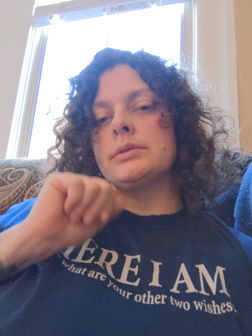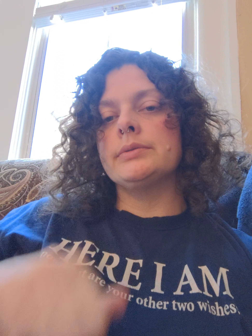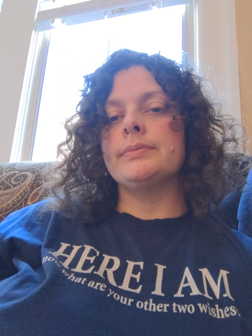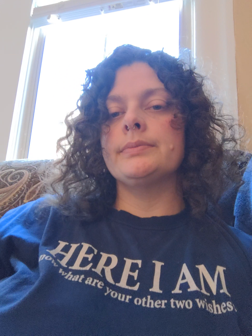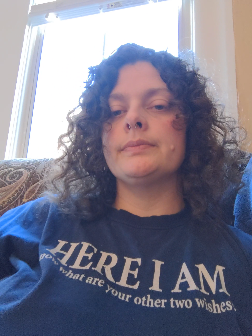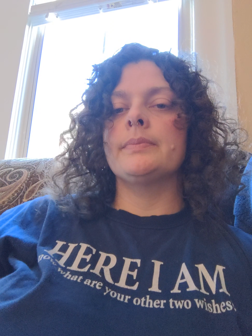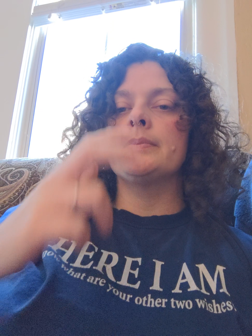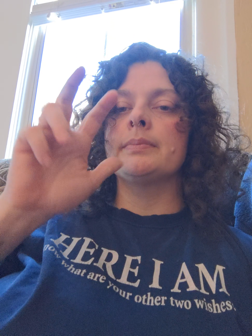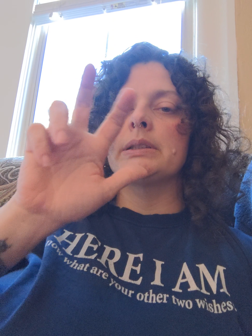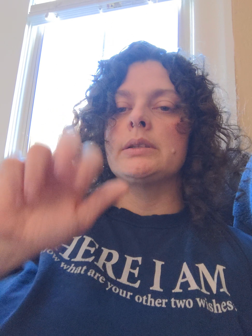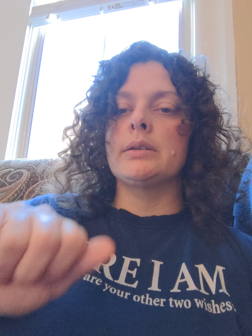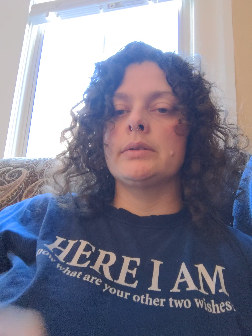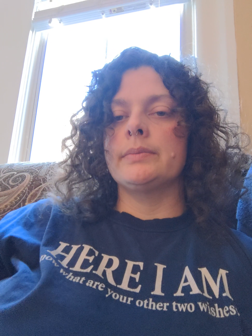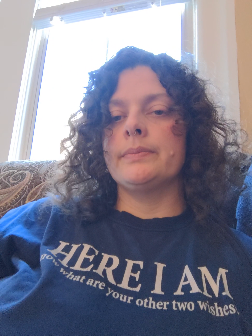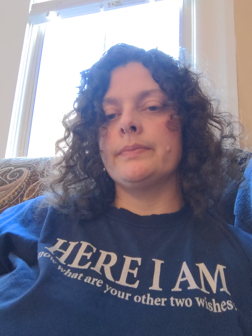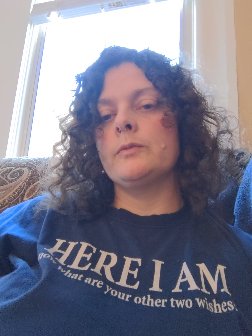pizza